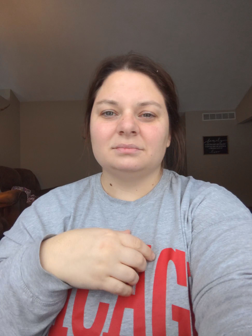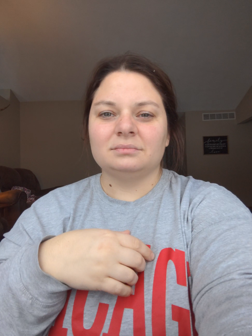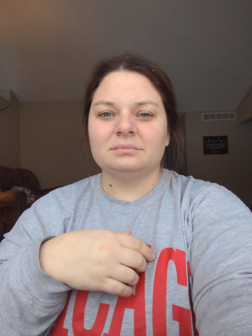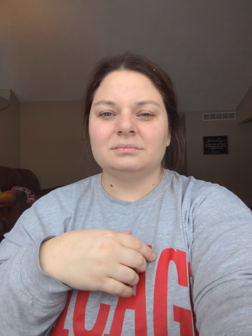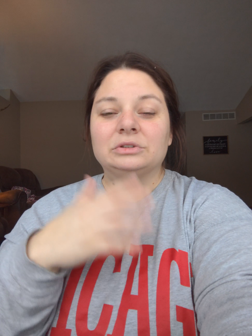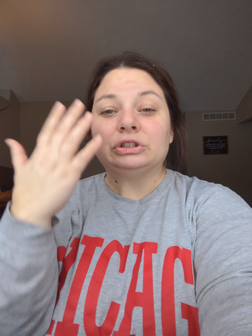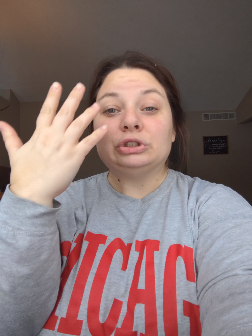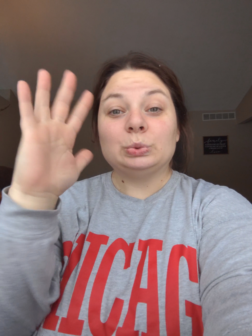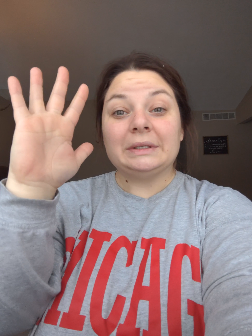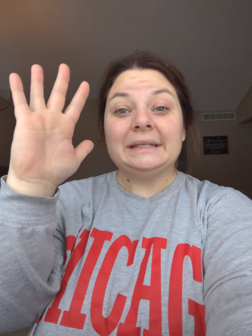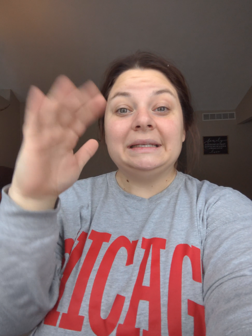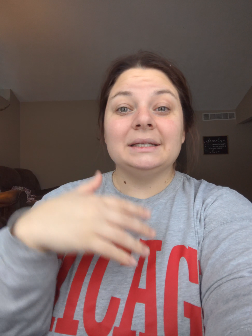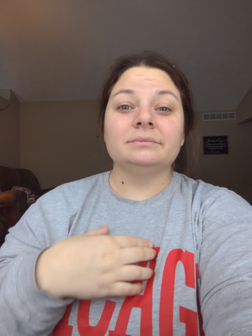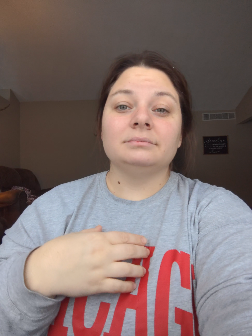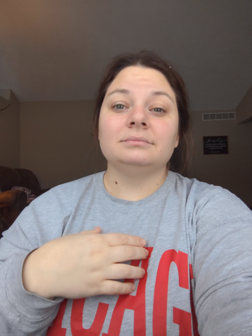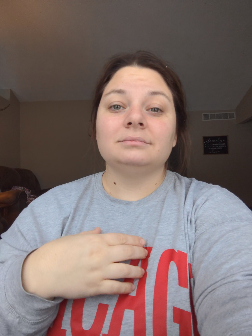tree